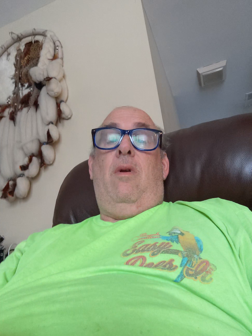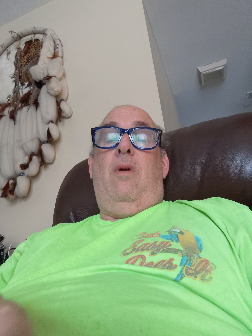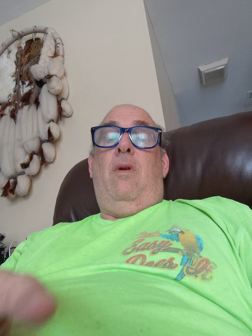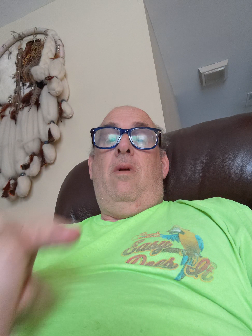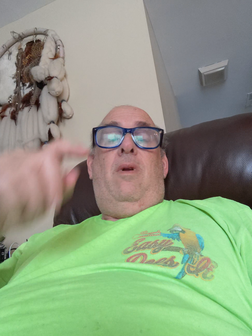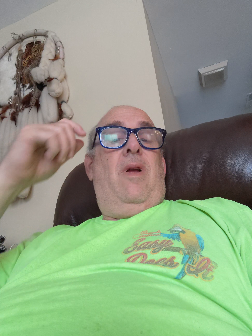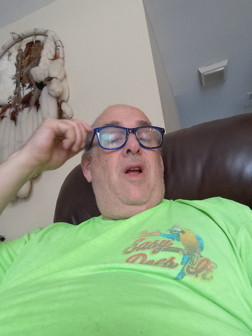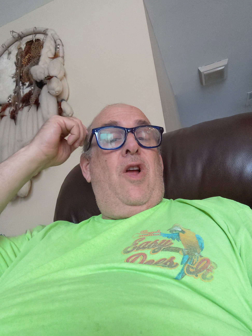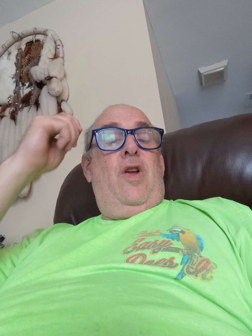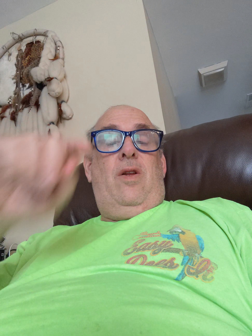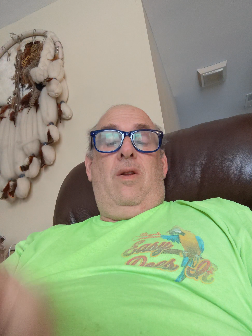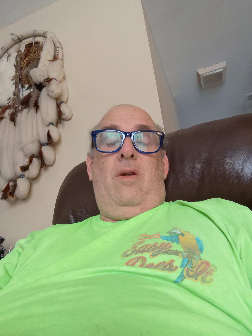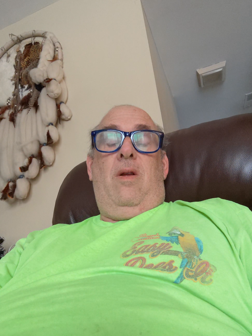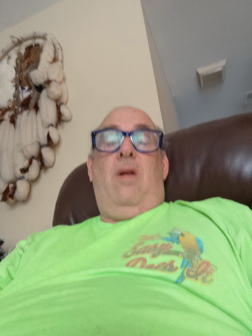hair